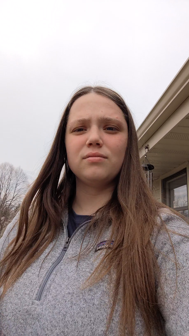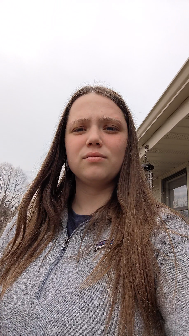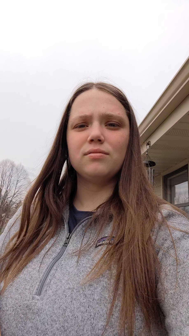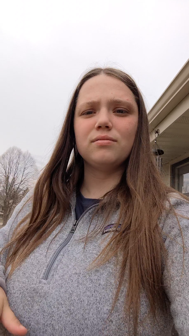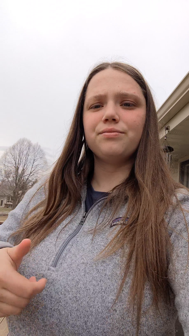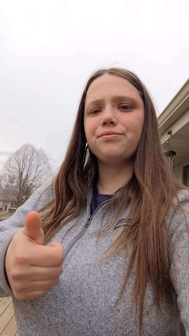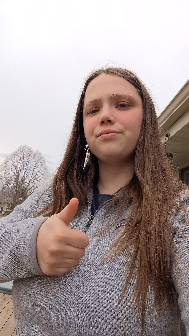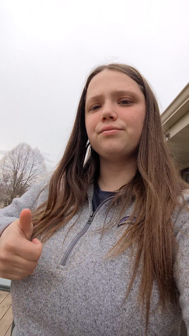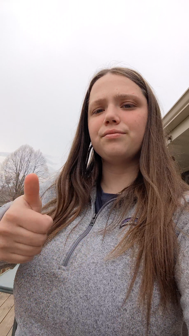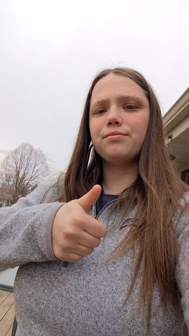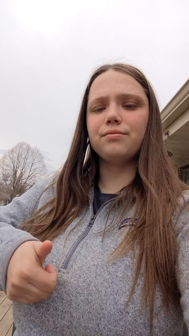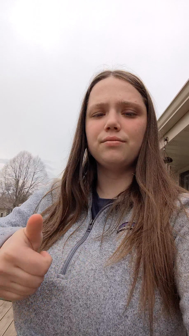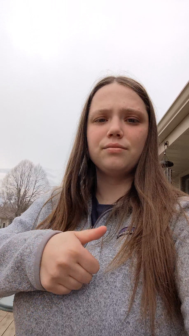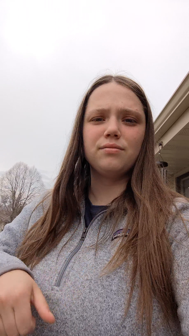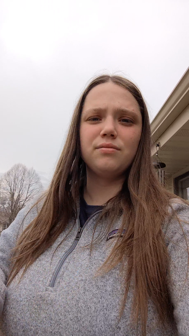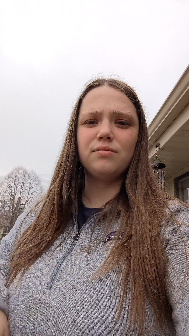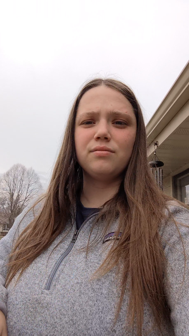basement